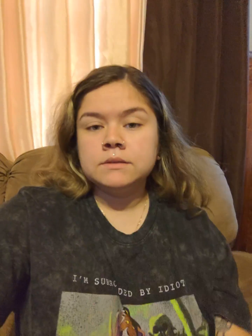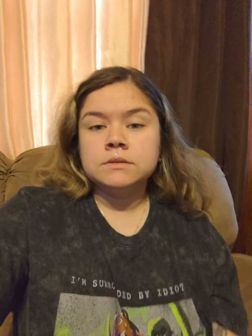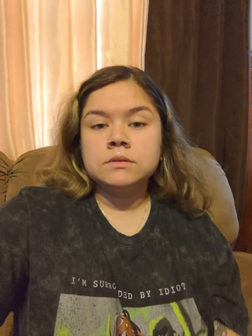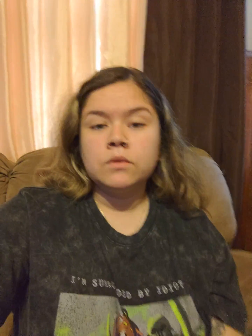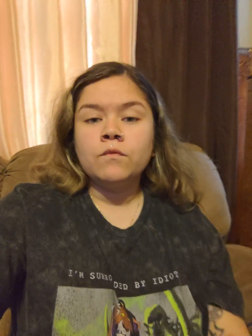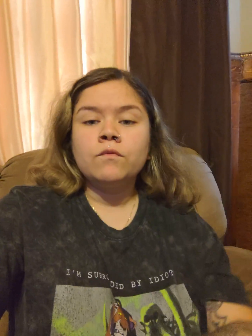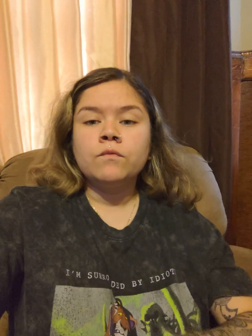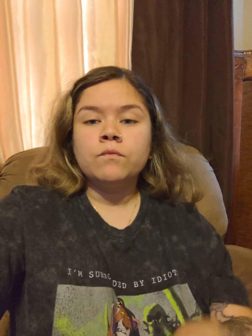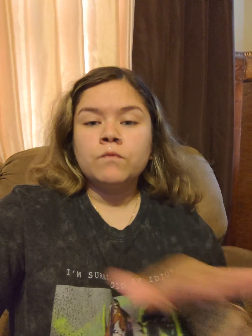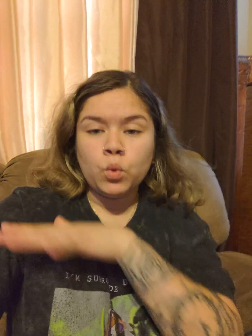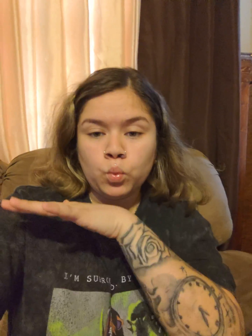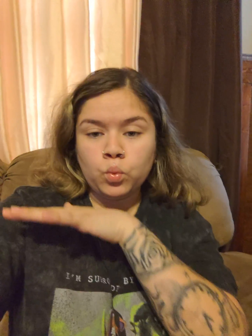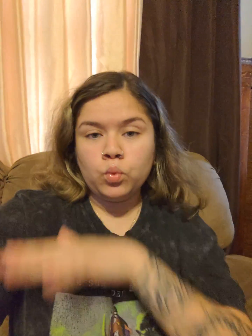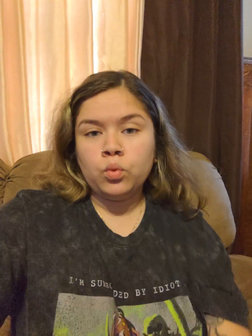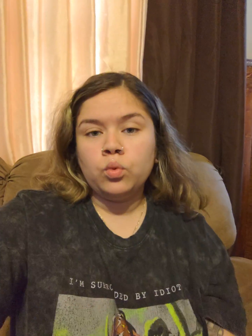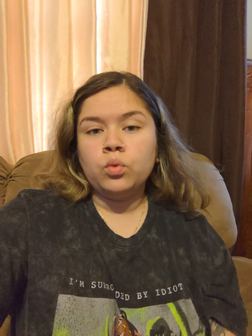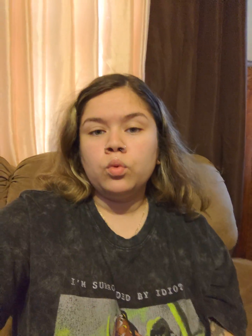full